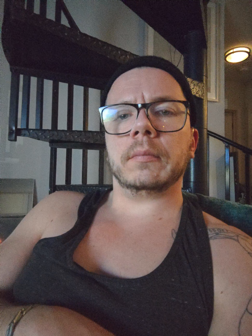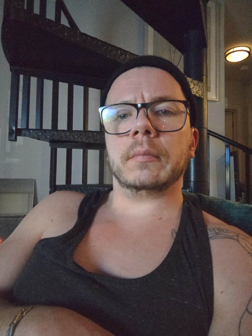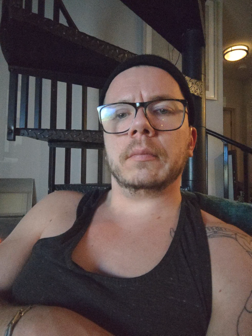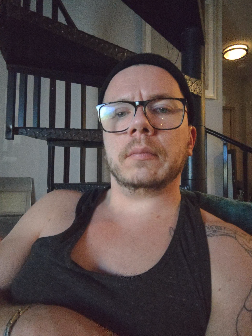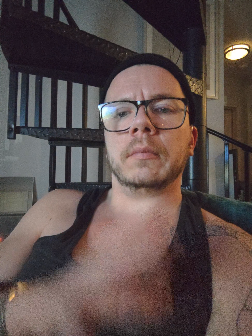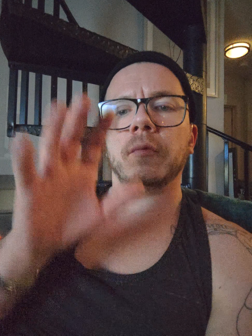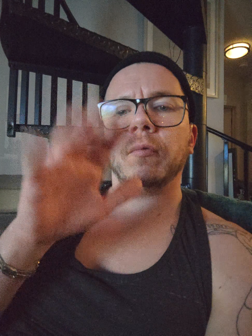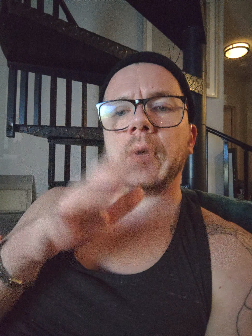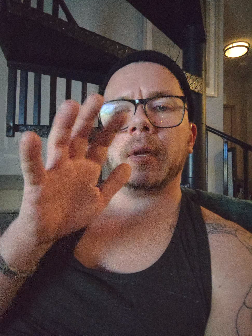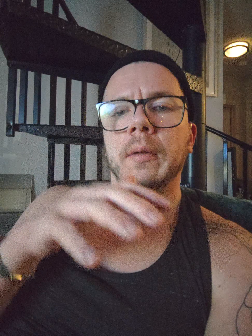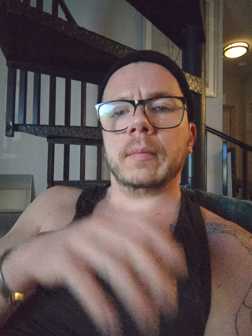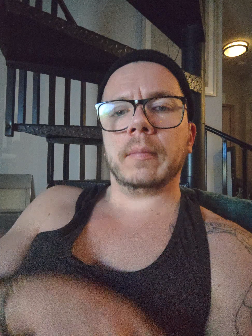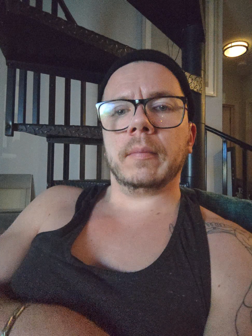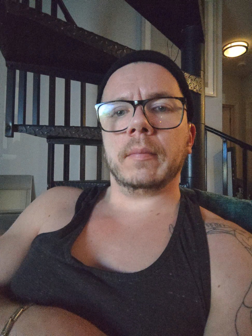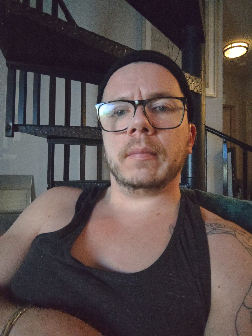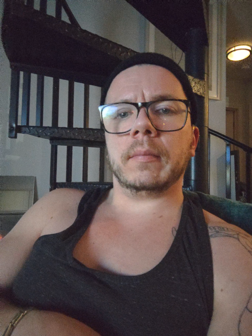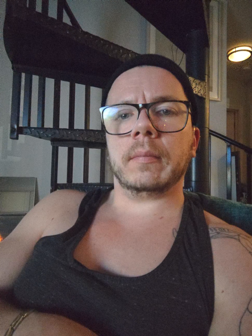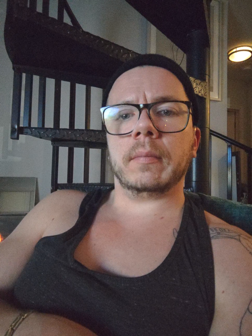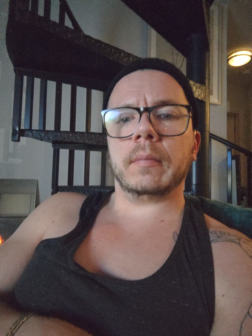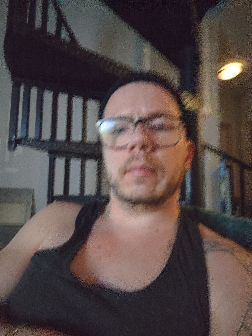rain